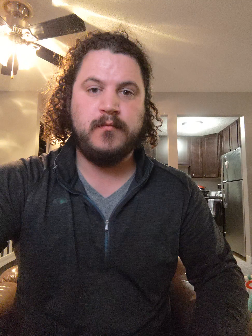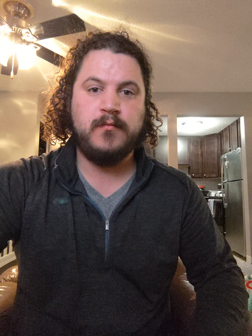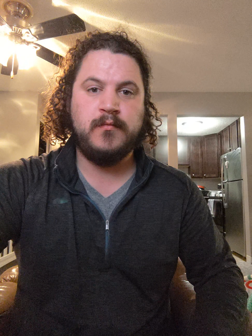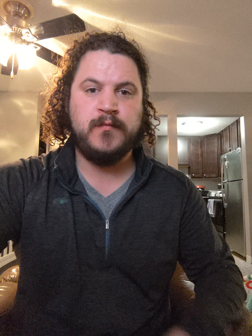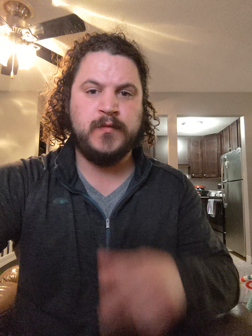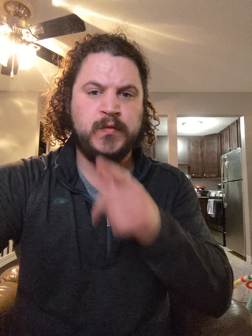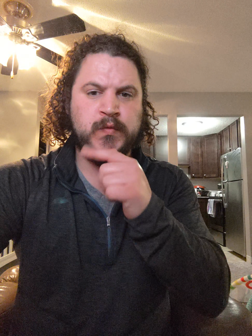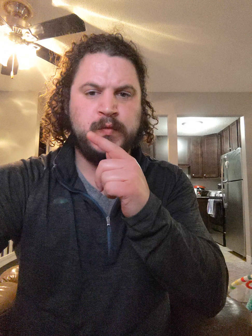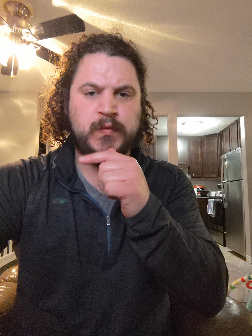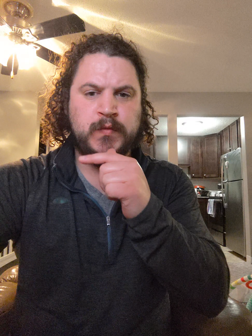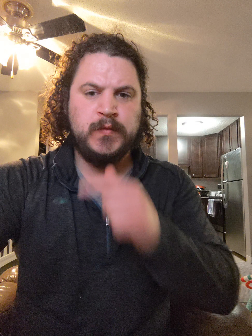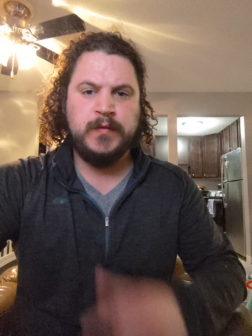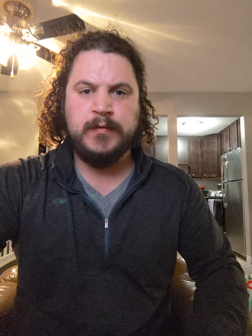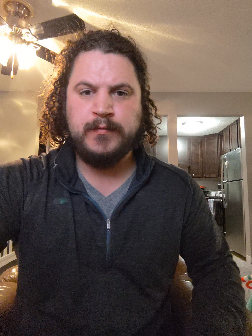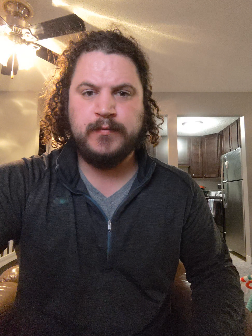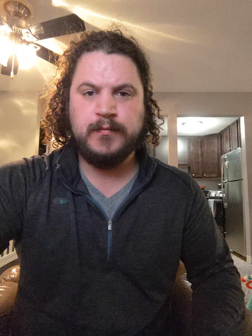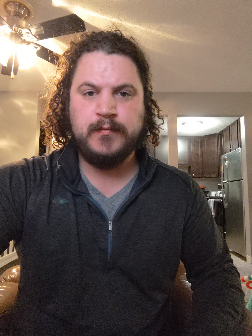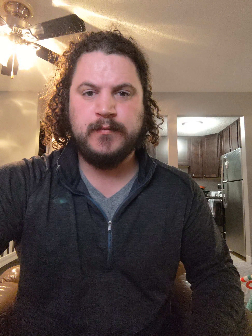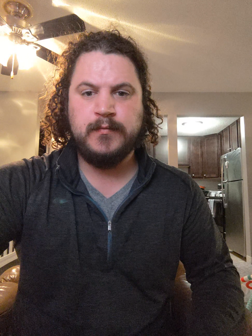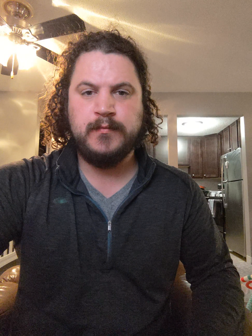who